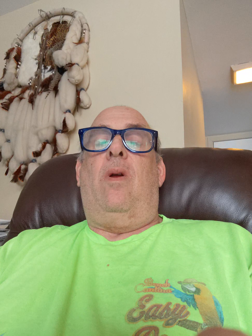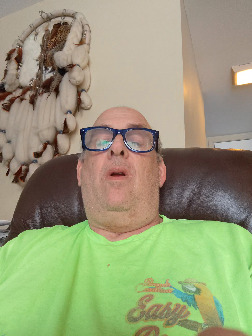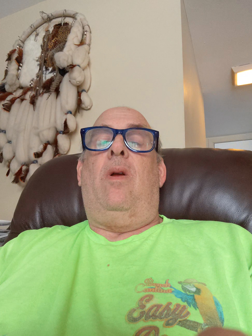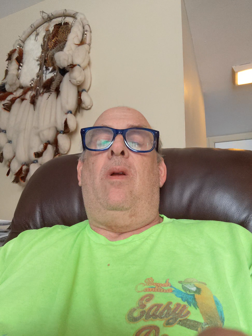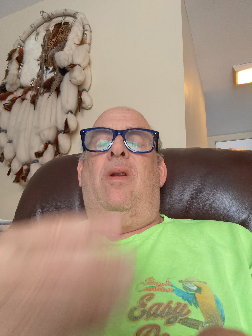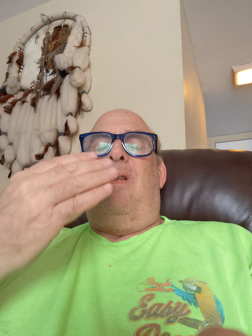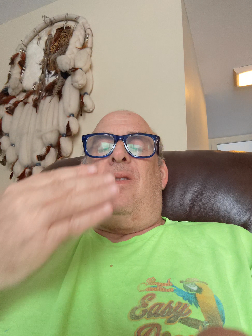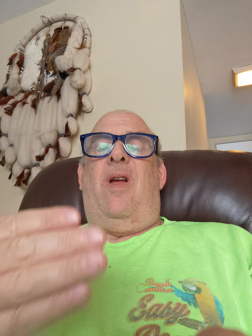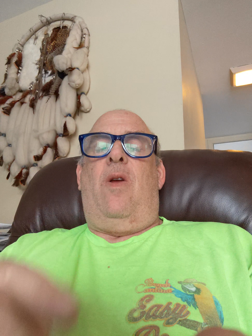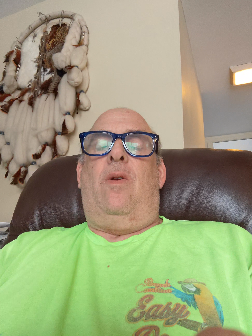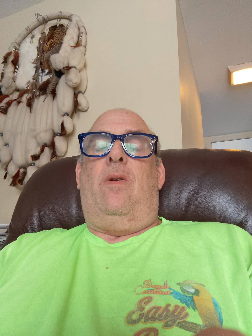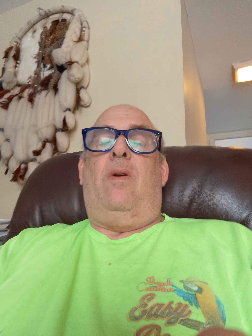now